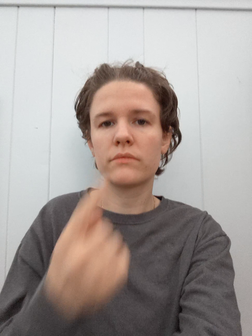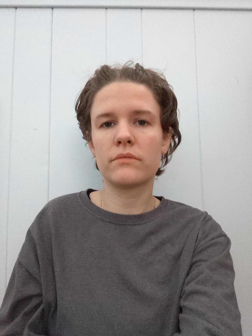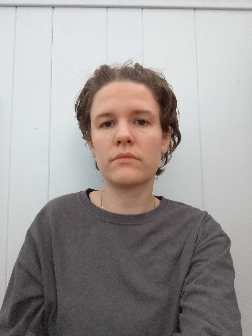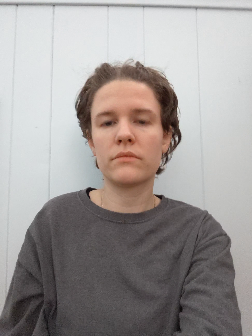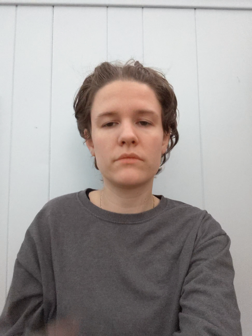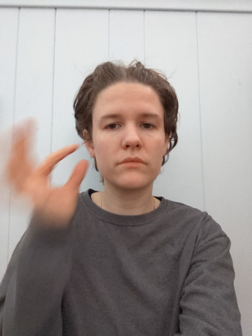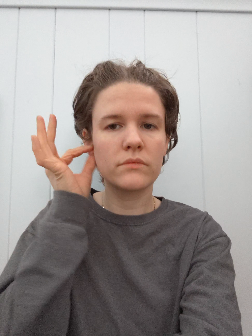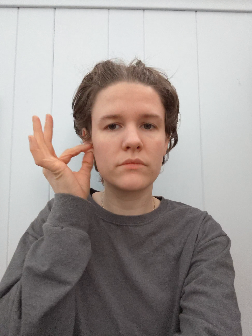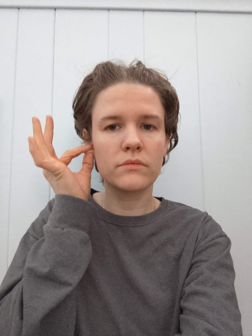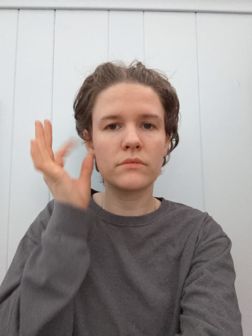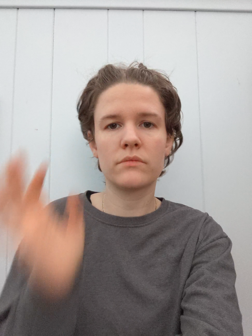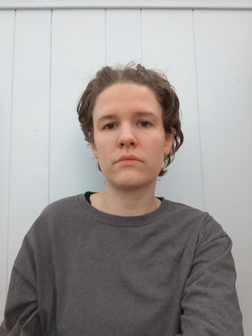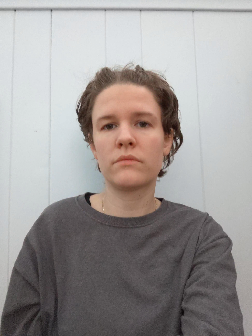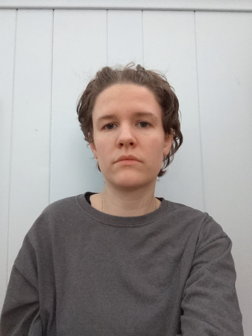ear